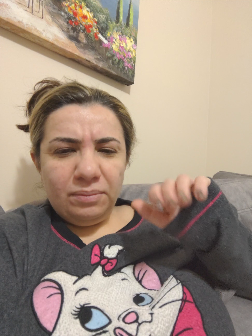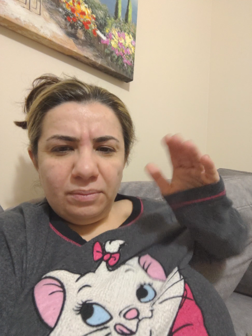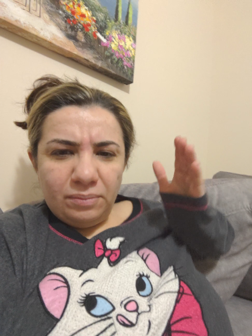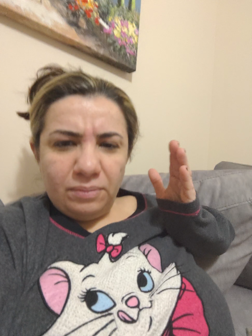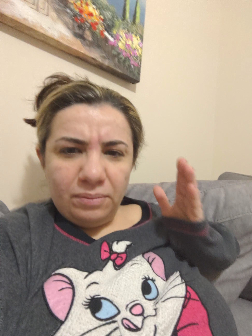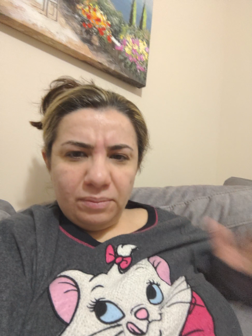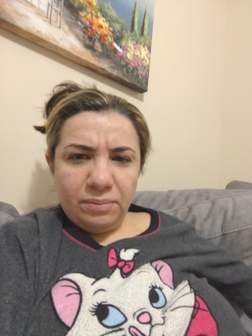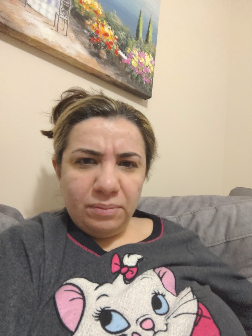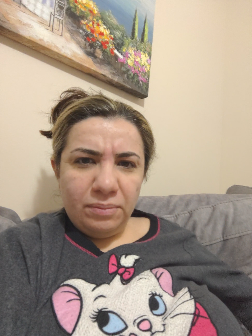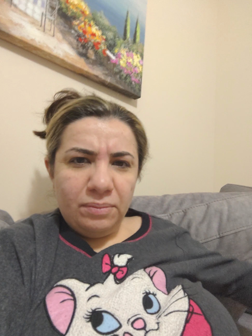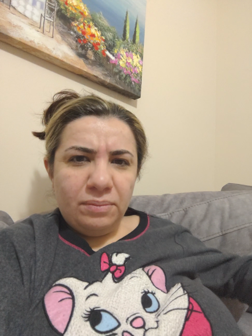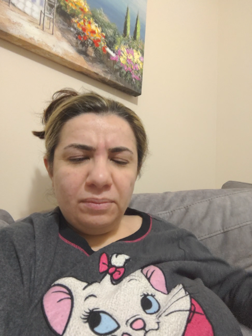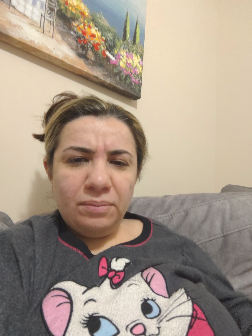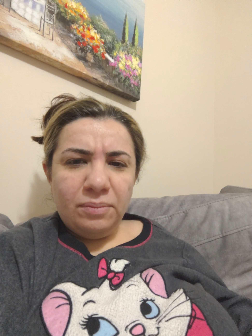beside